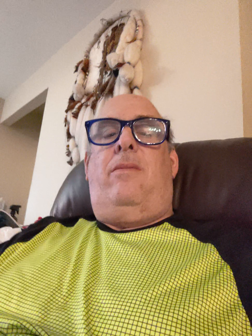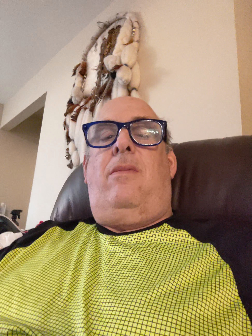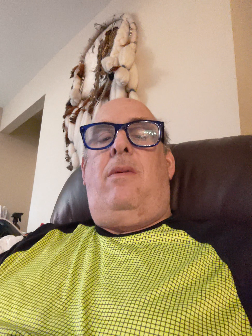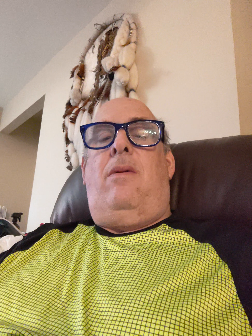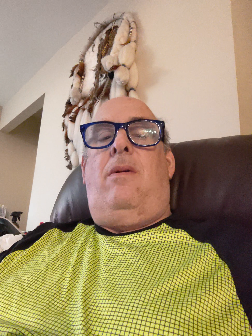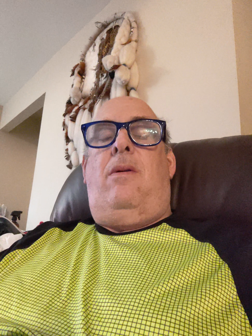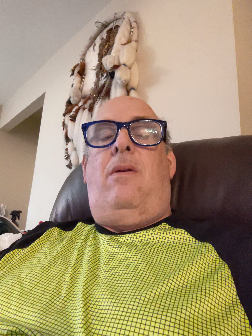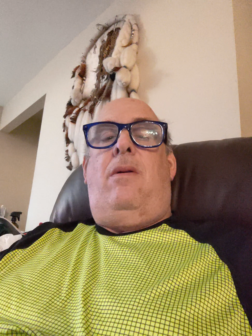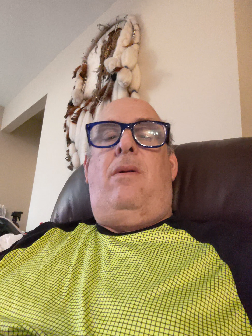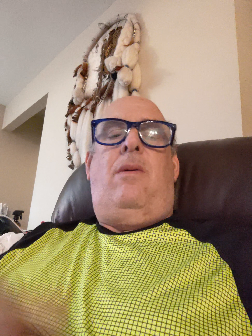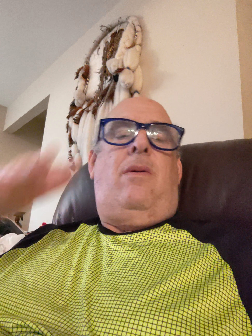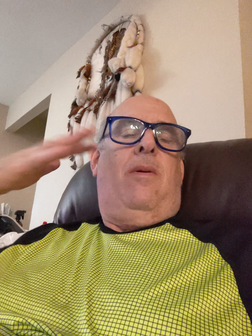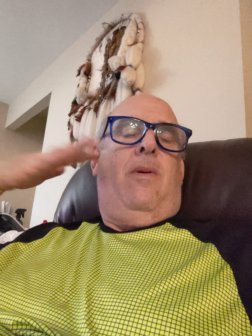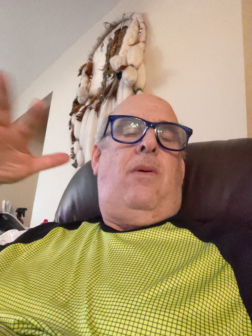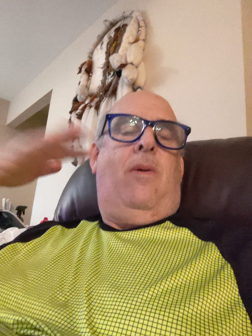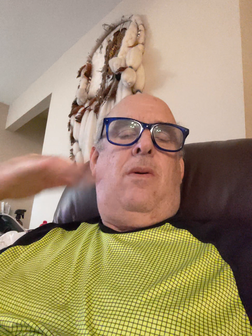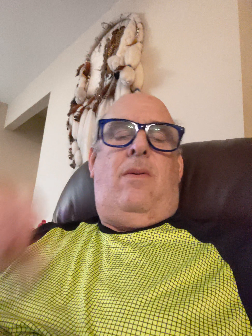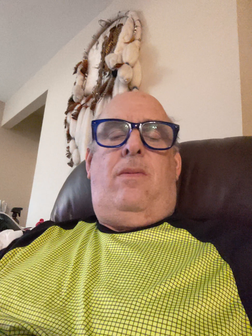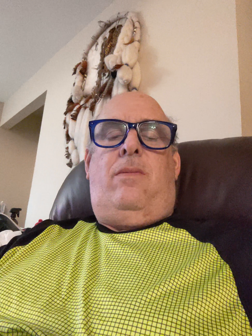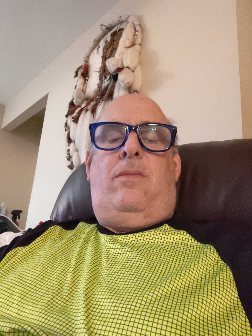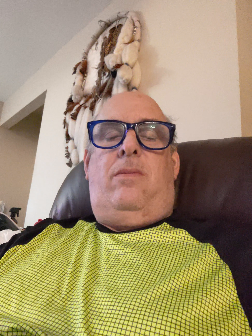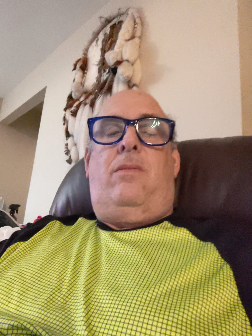noisy